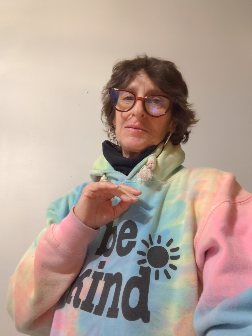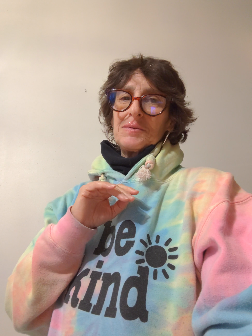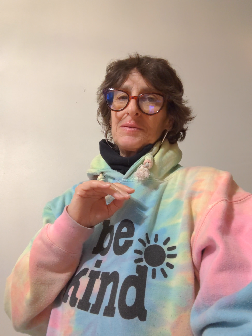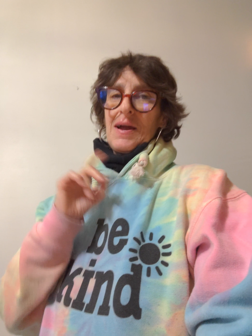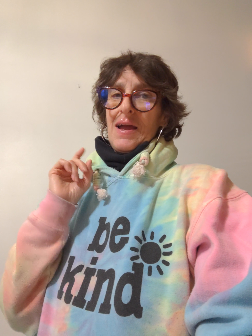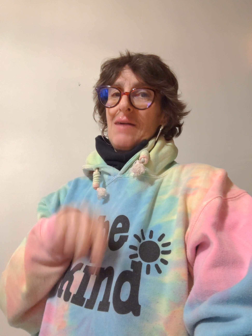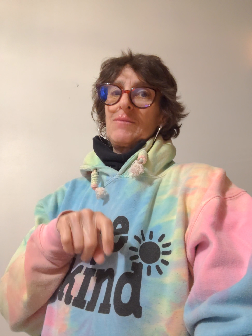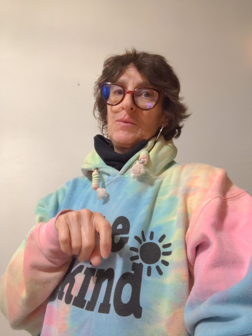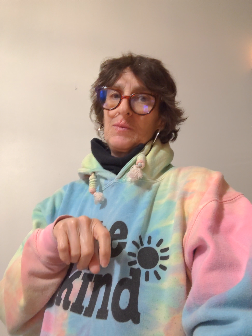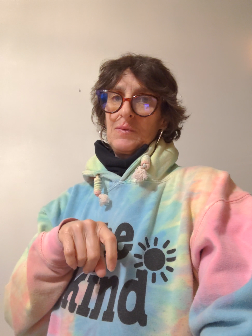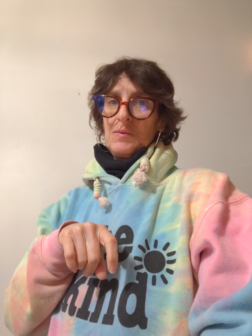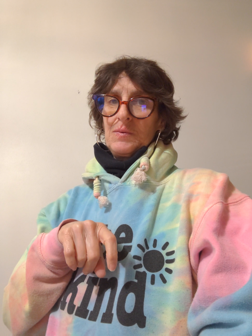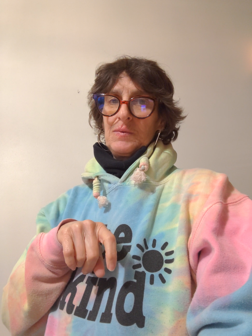have to